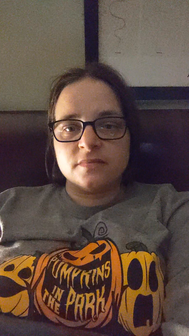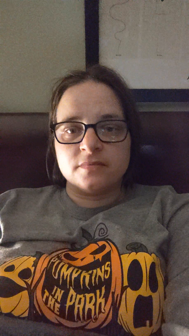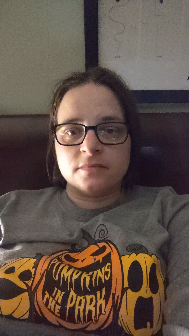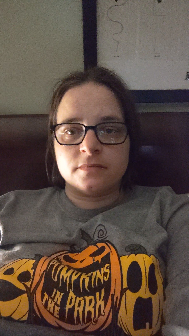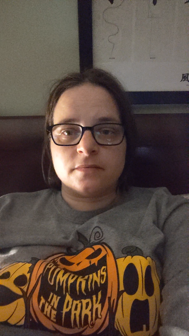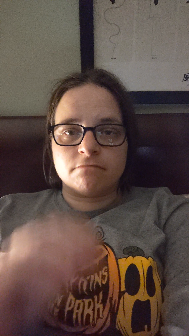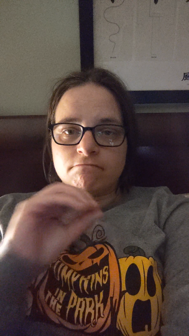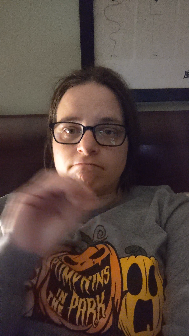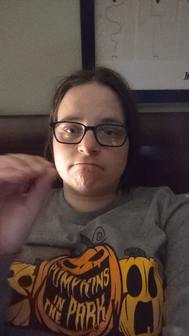none